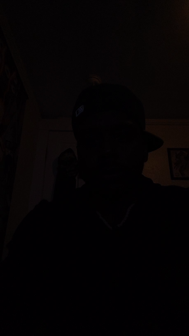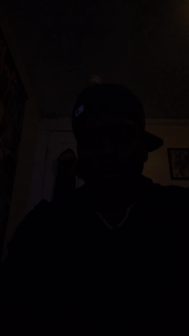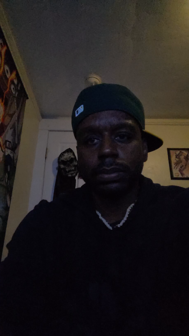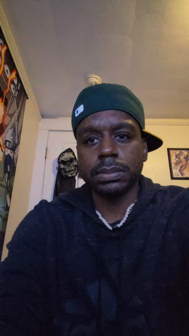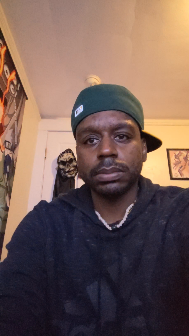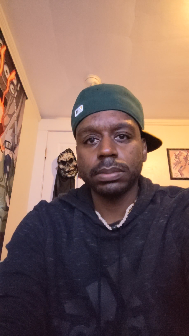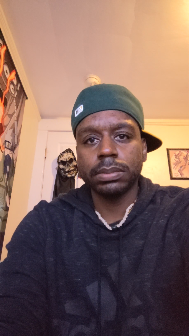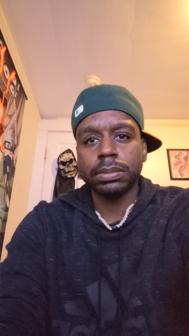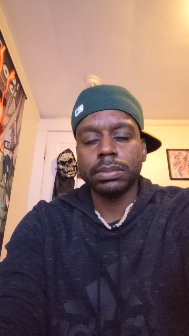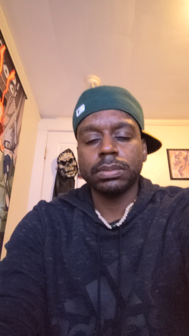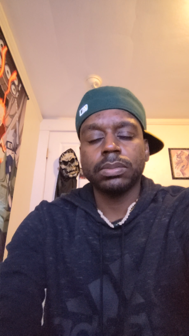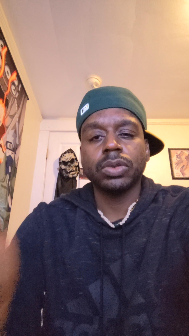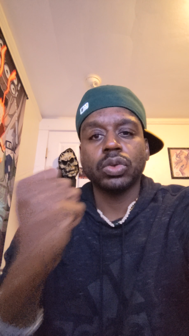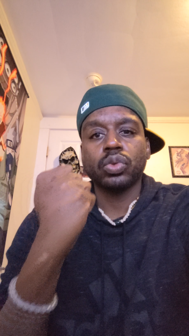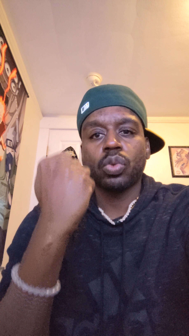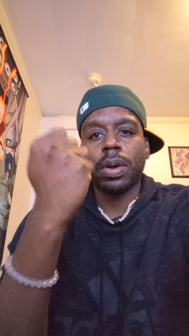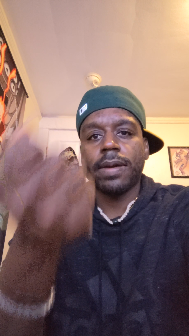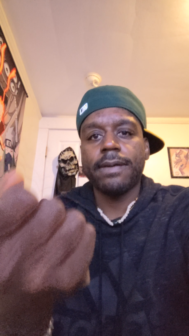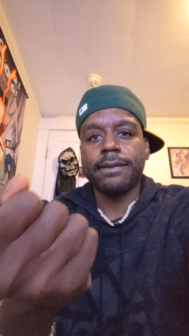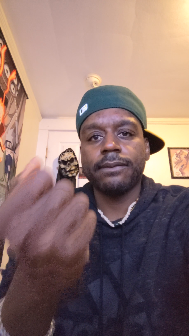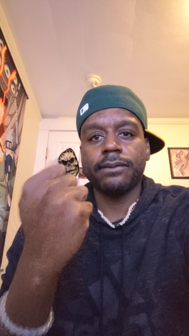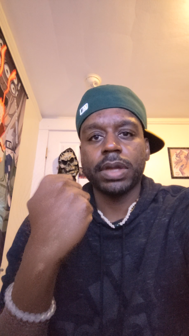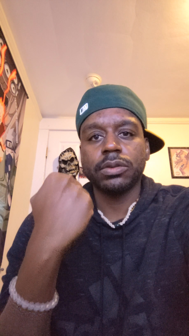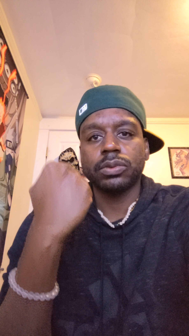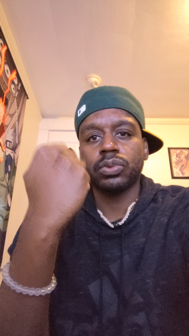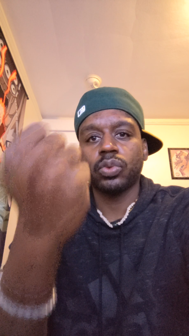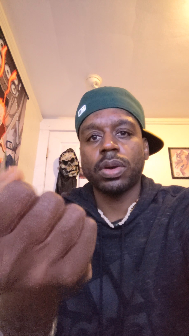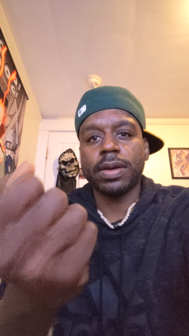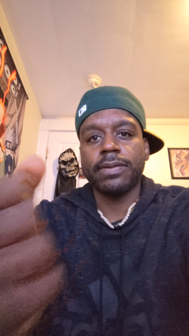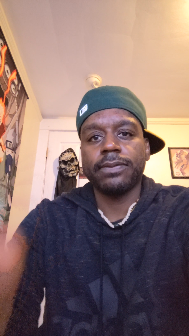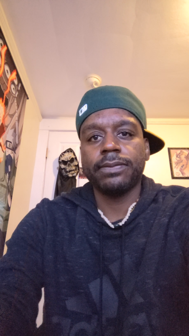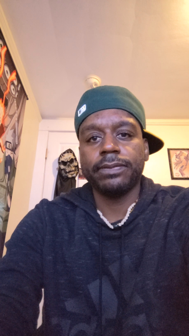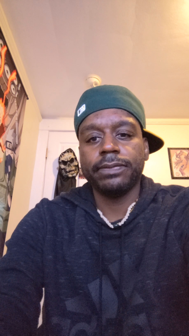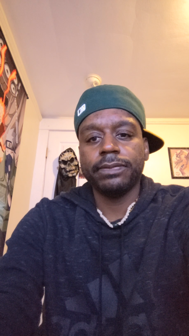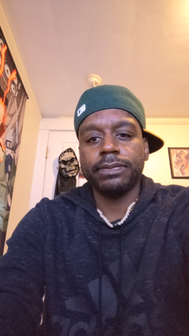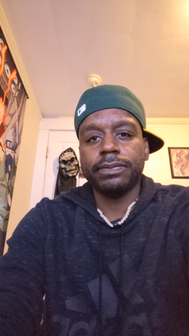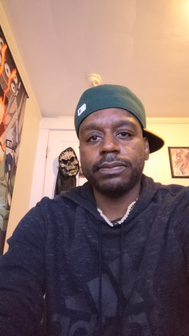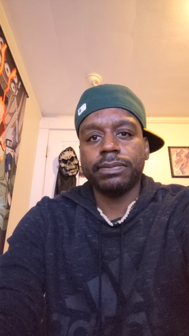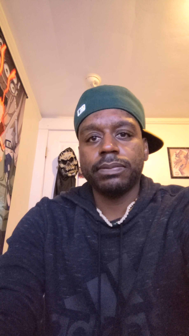drive